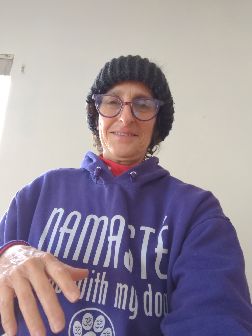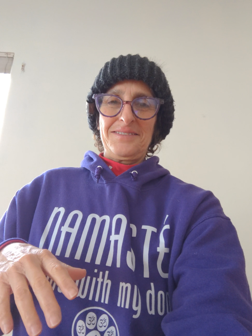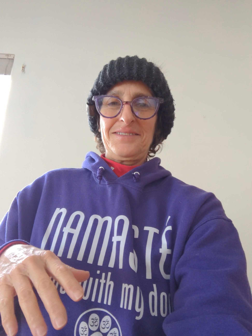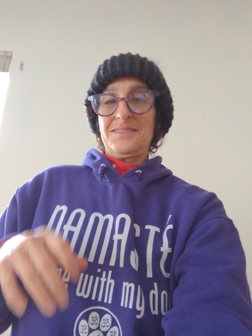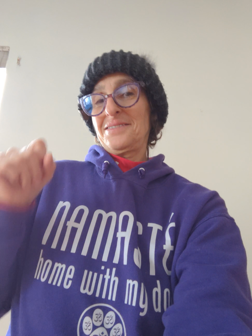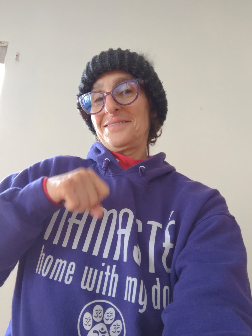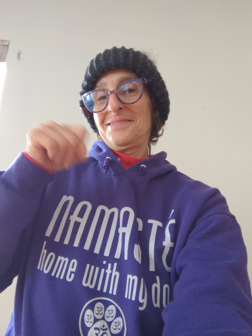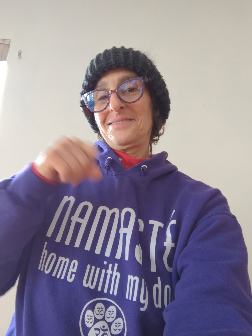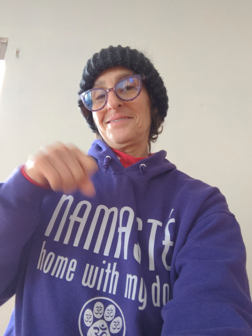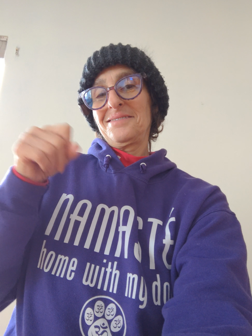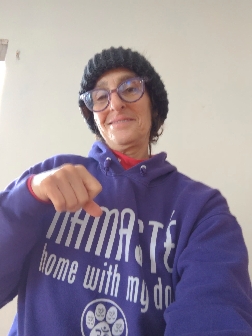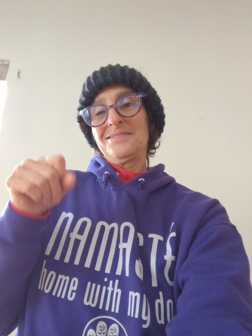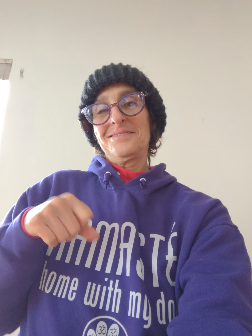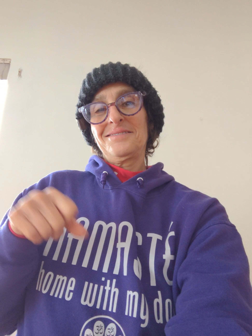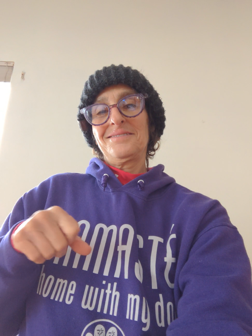yes